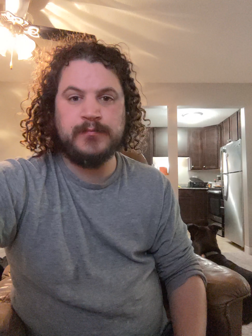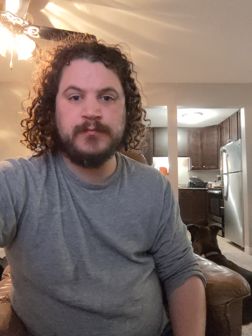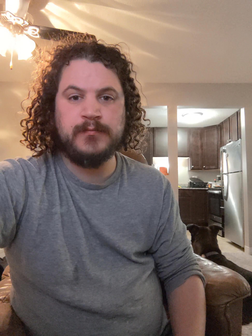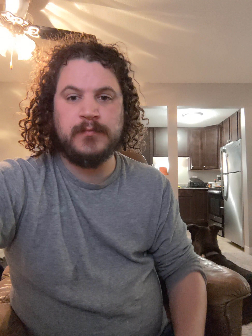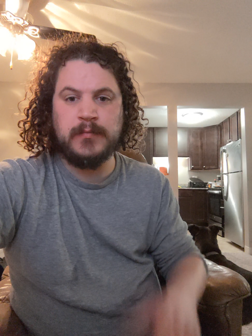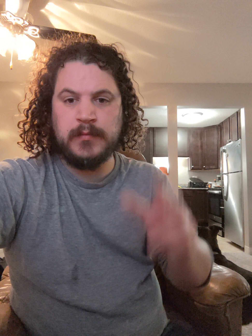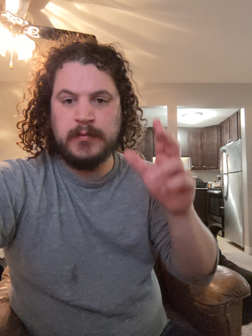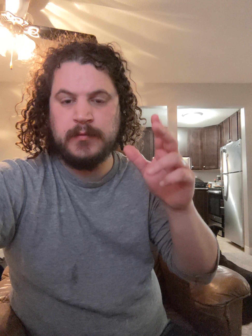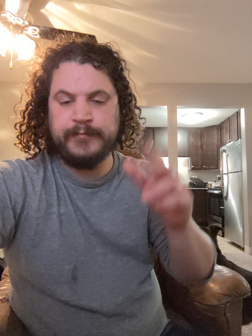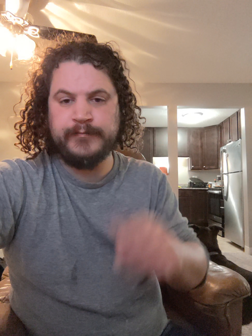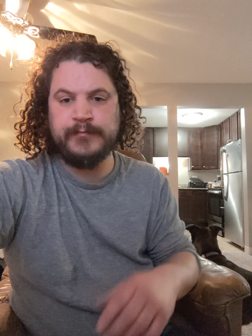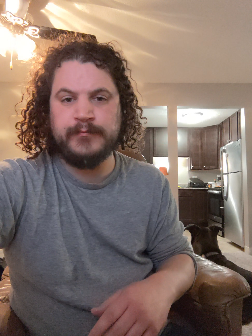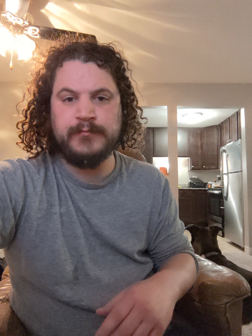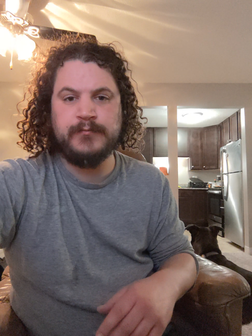lion